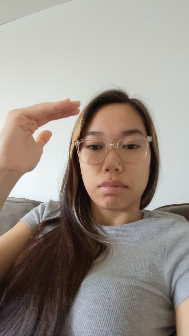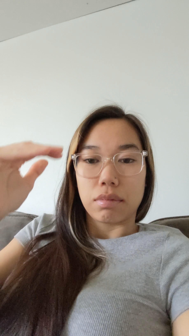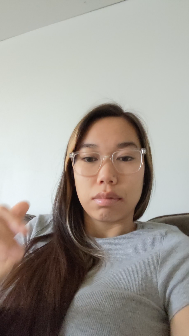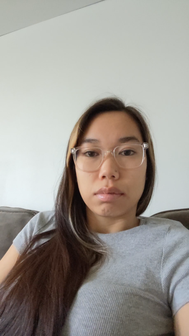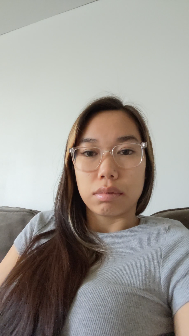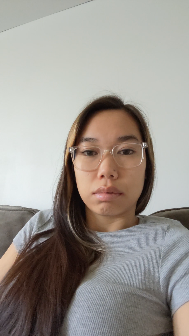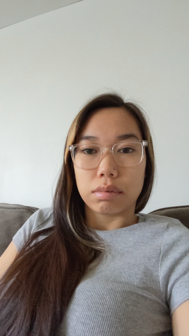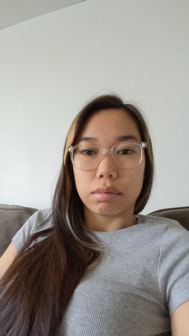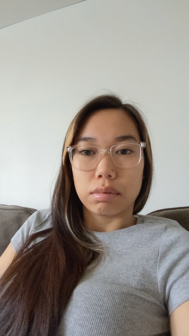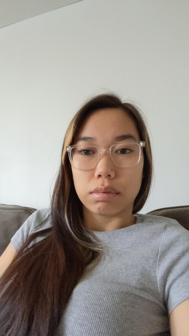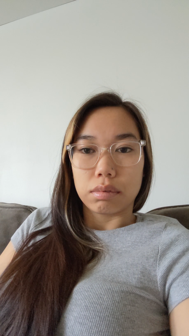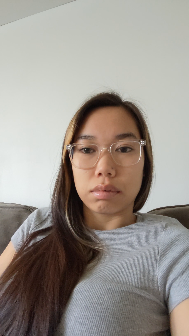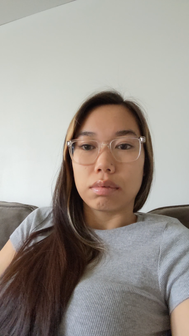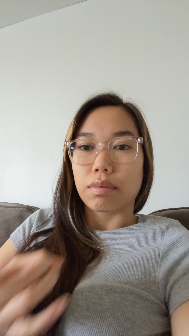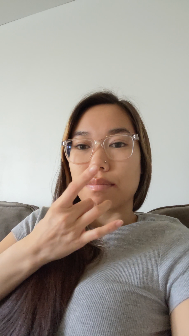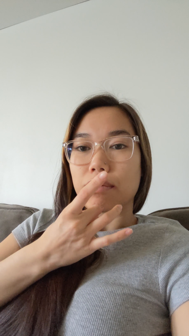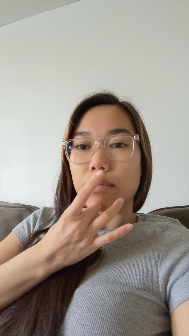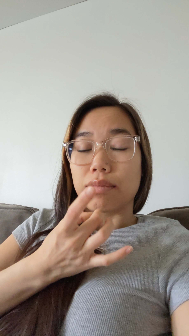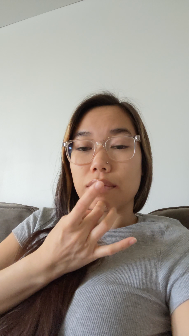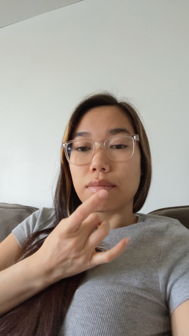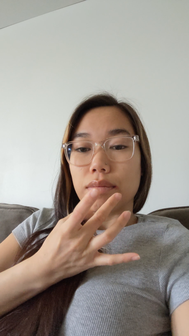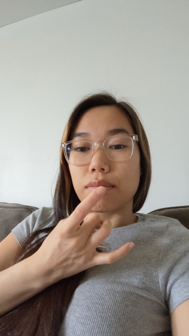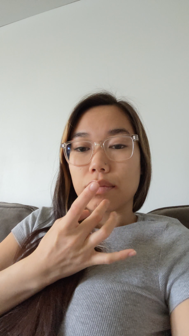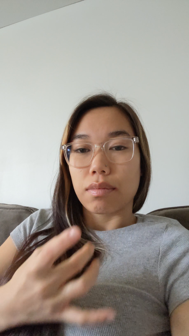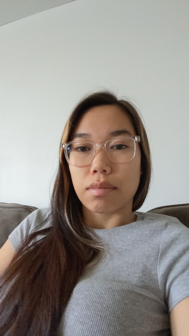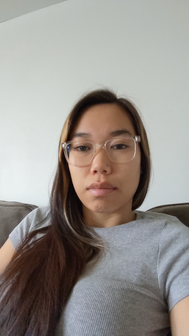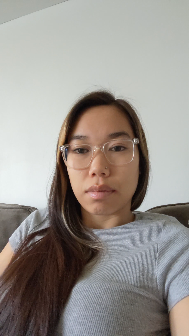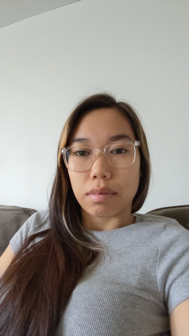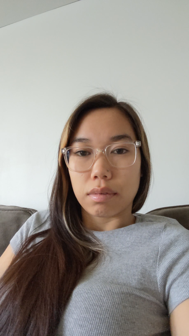light bulb